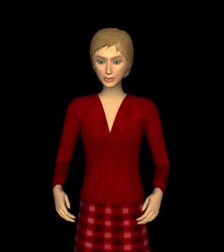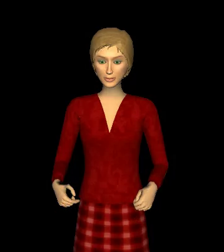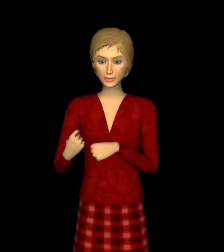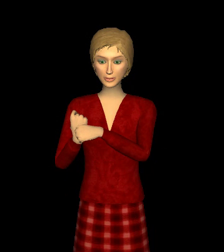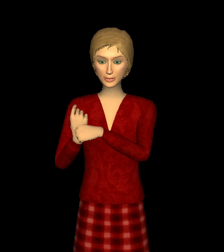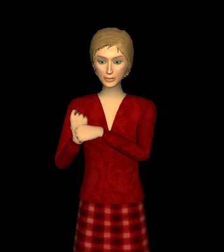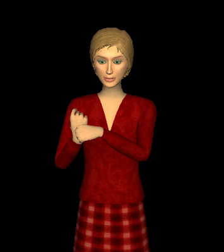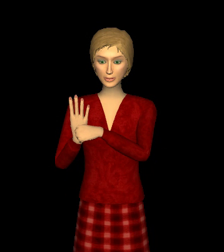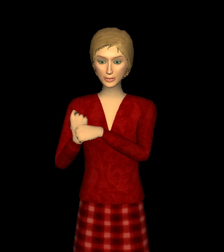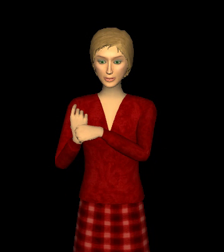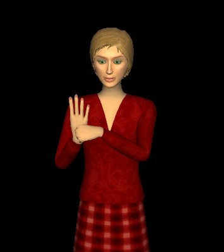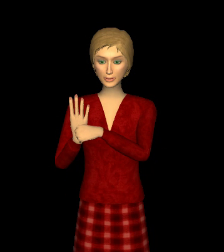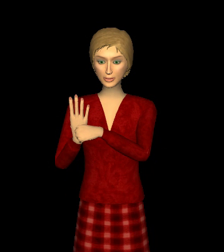إشارة